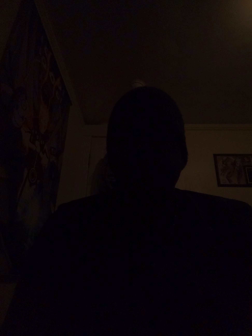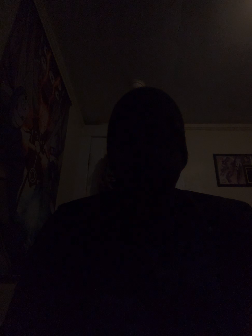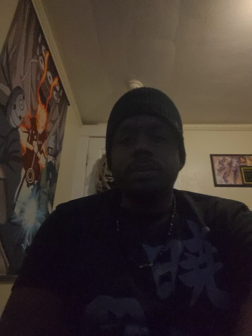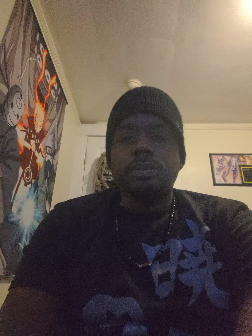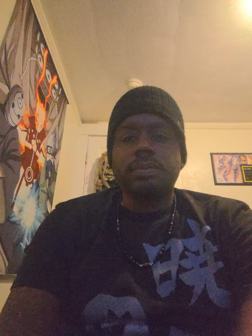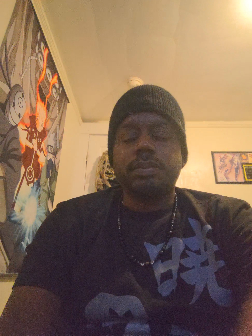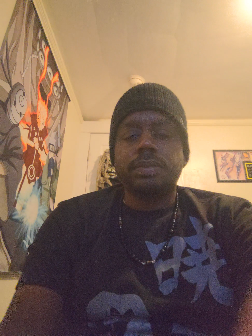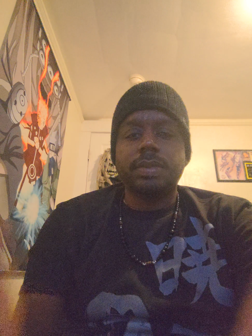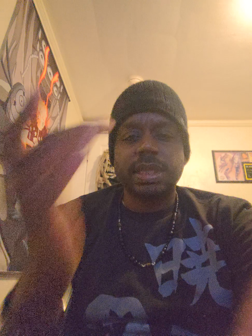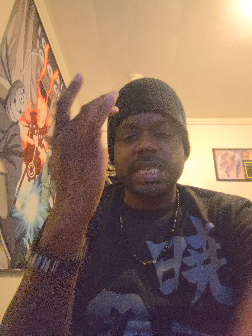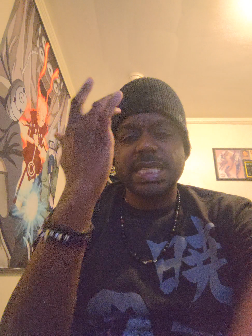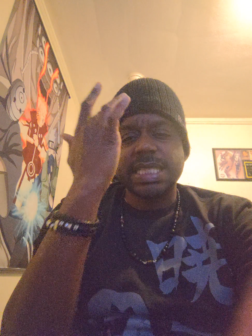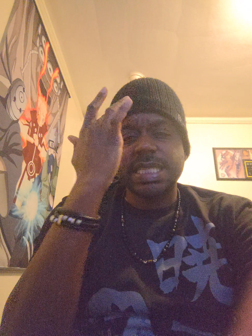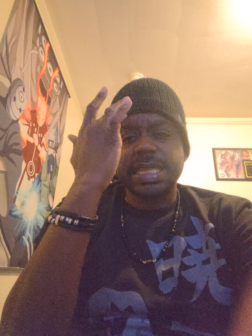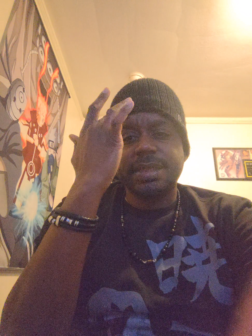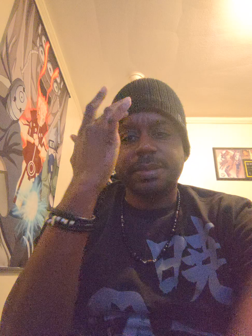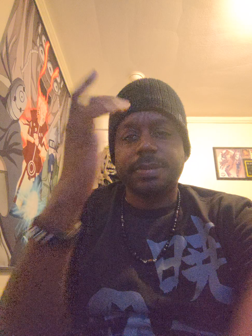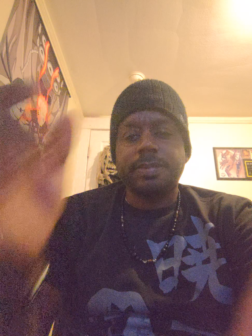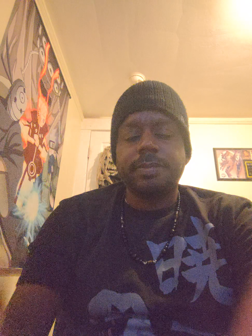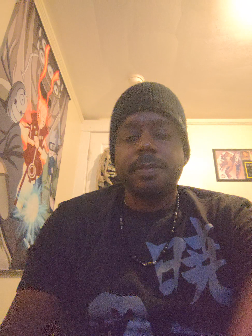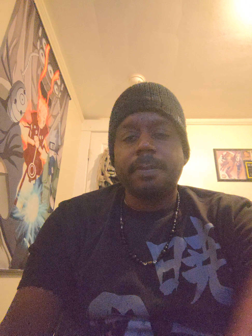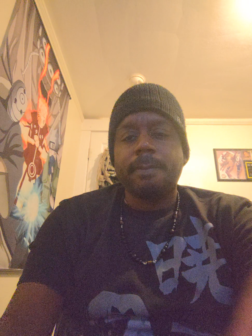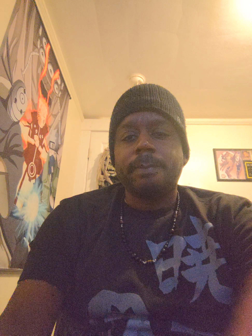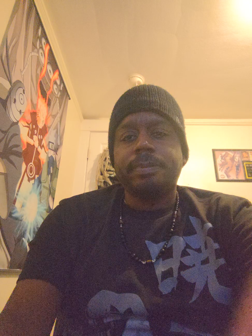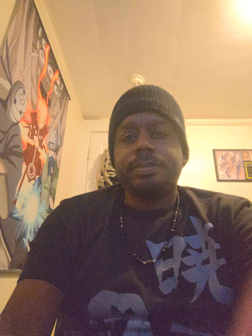sick